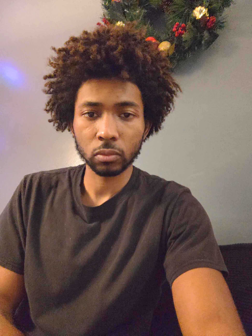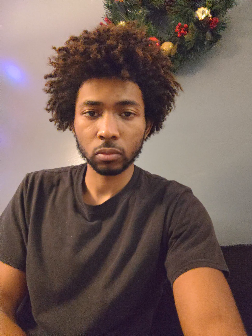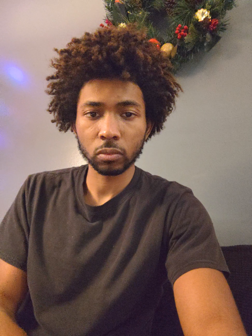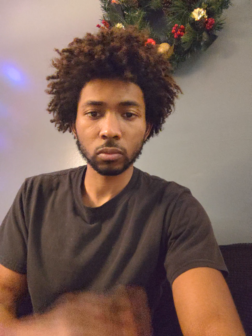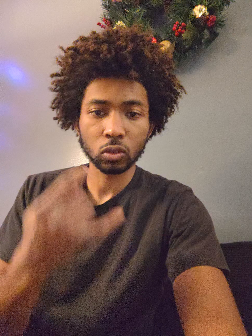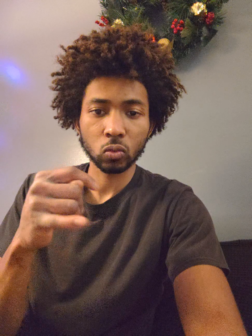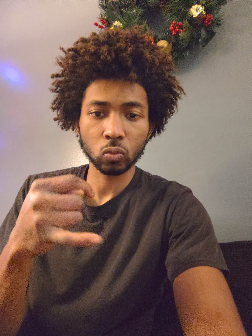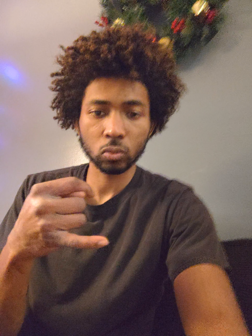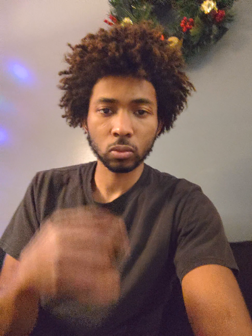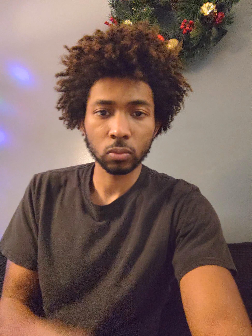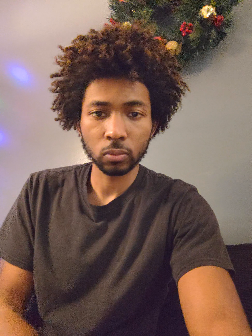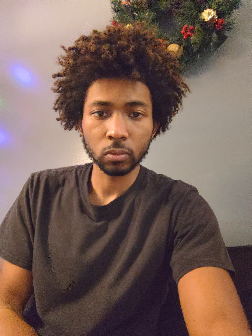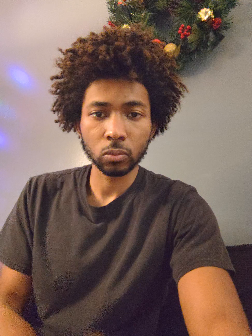toy